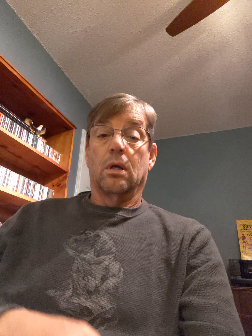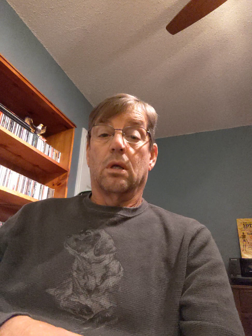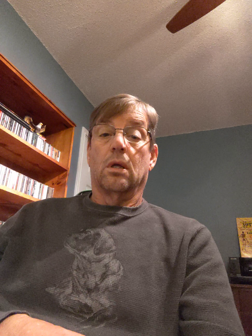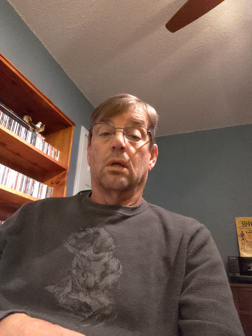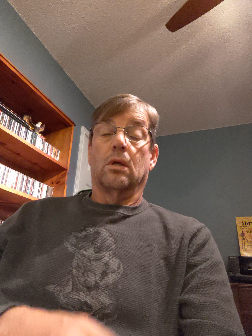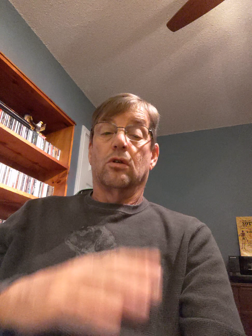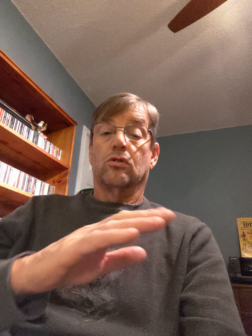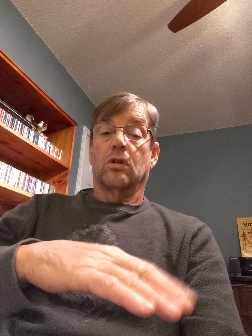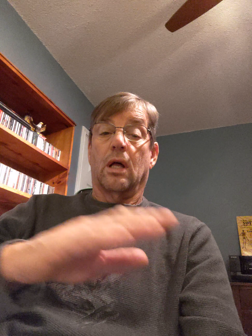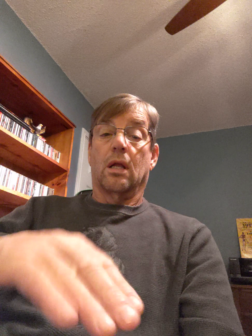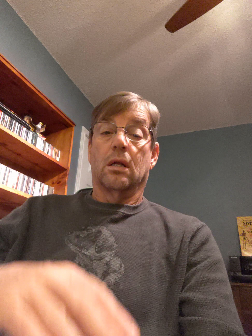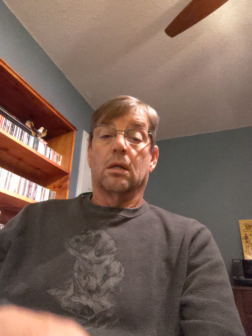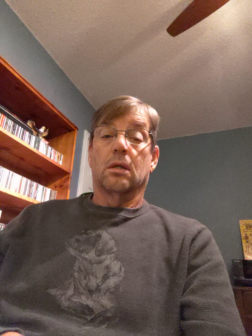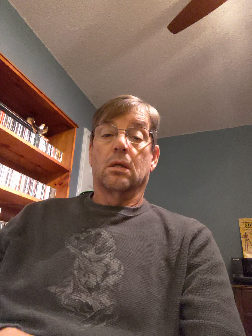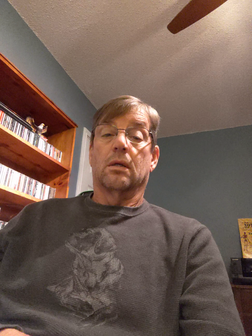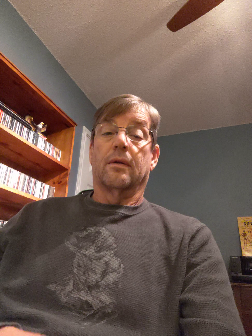child